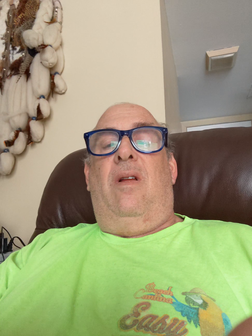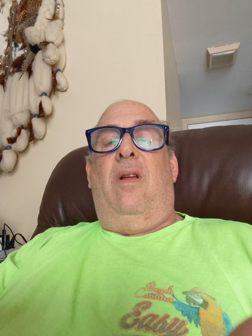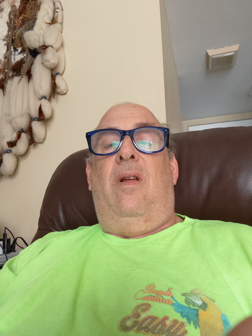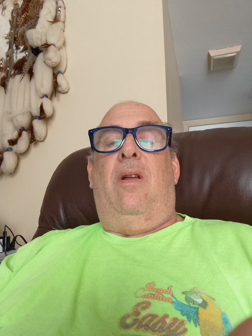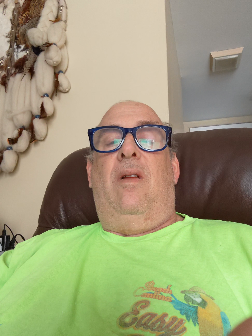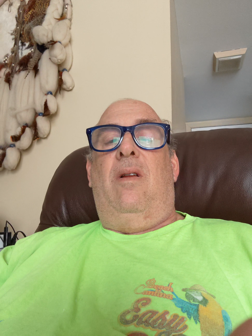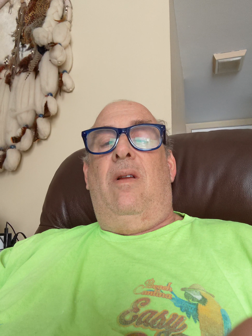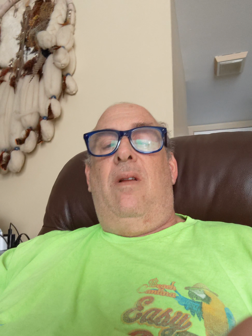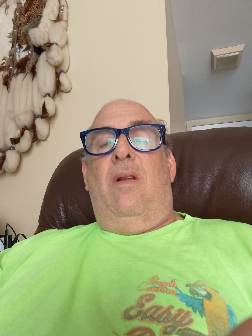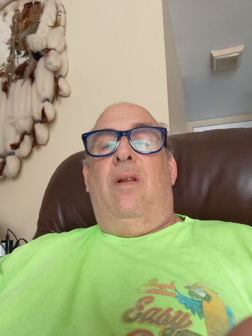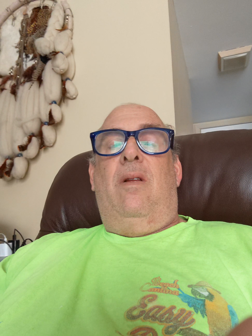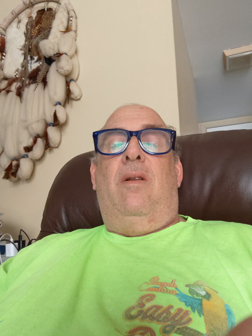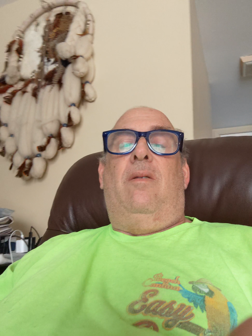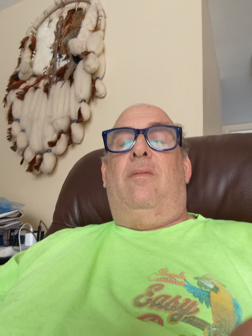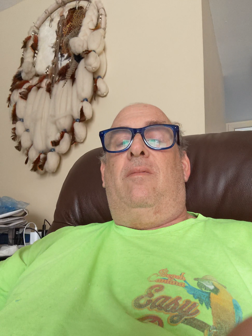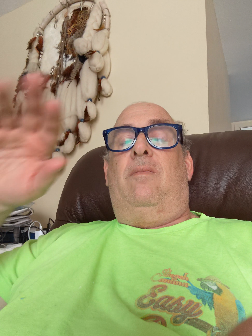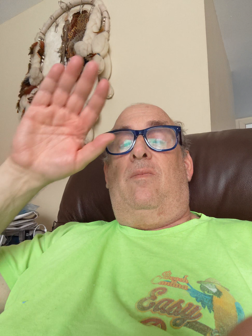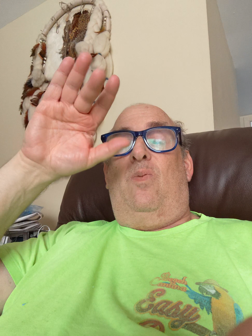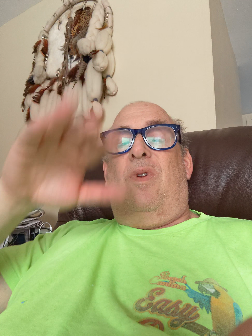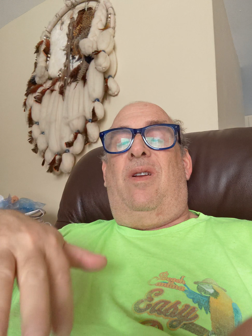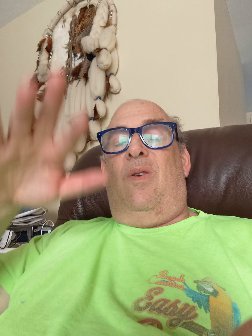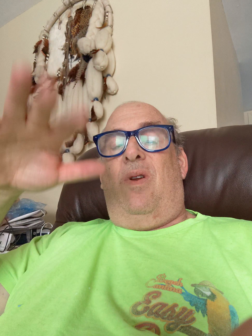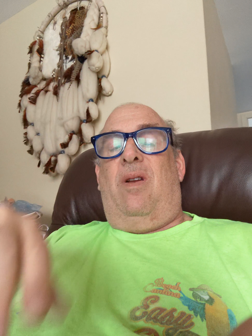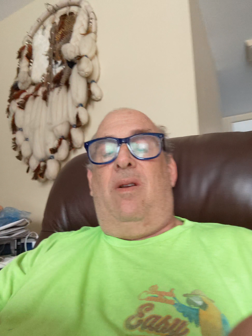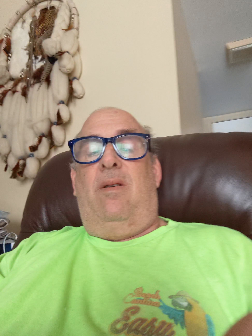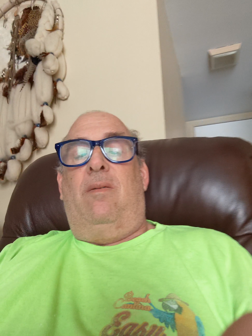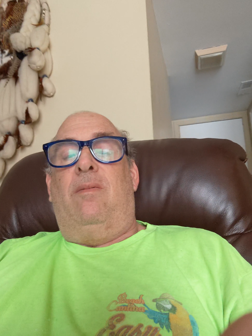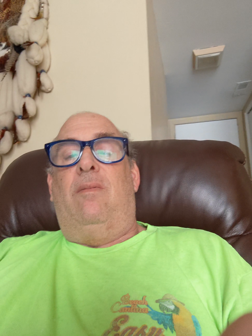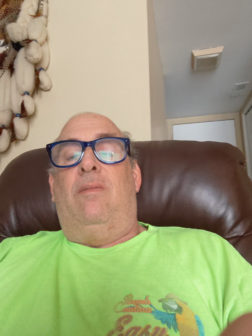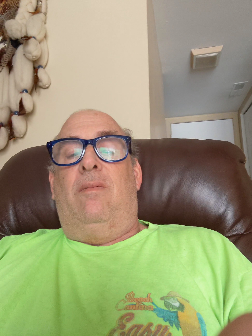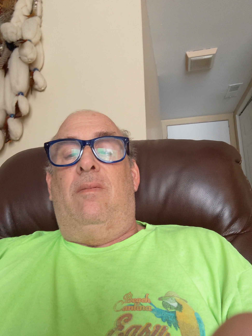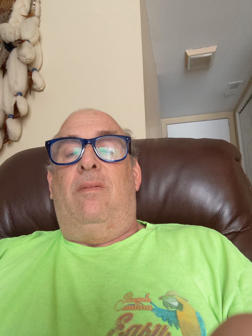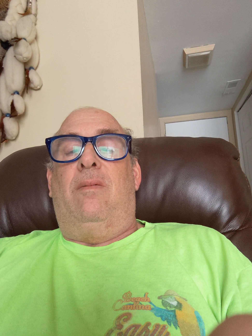rain